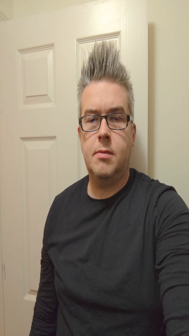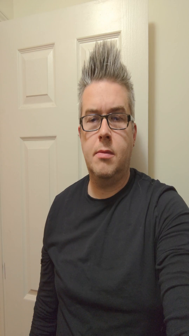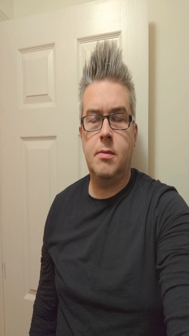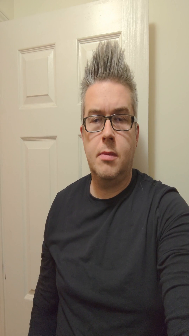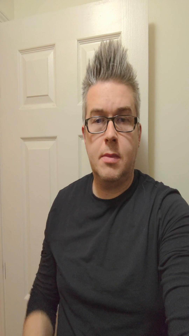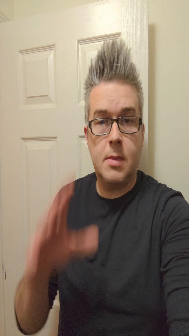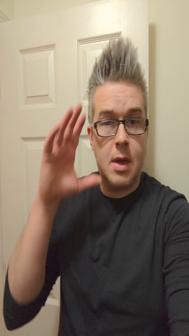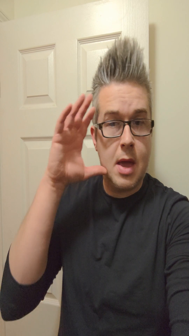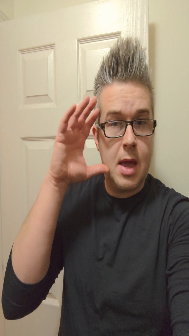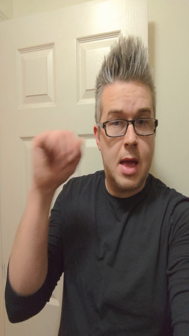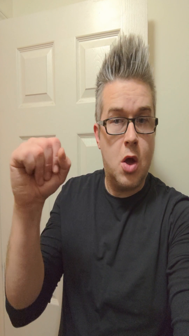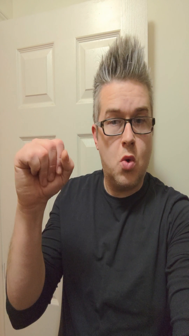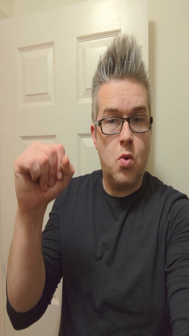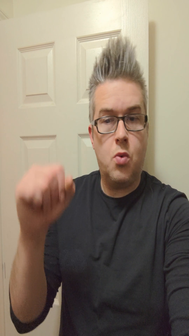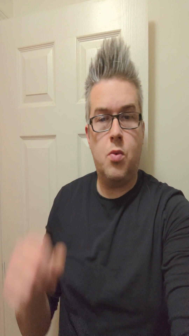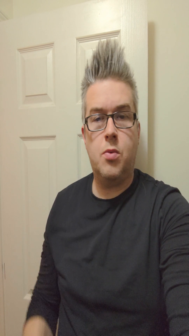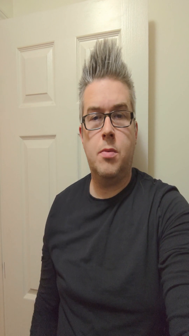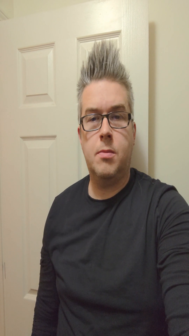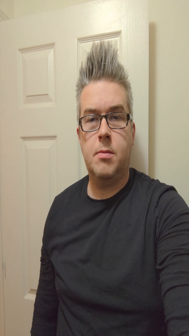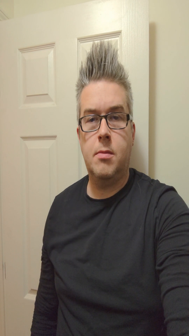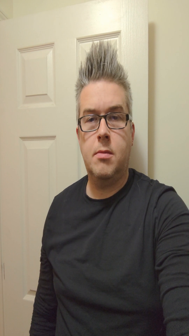loud